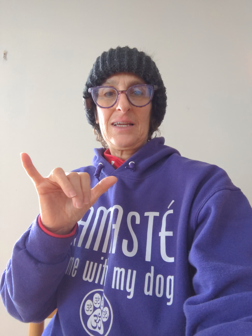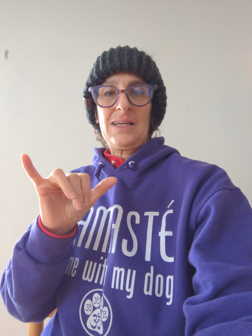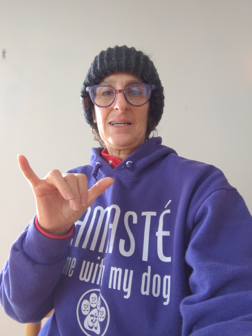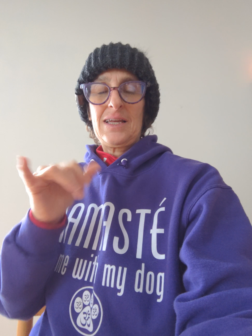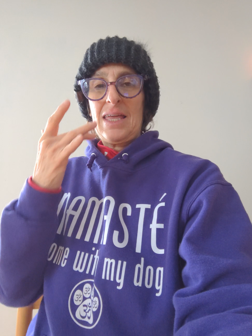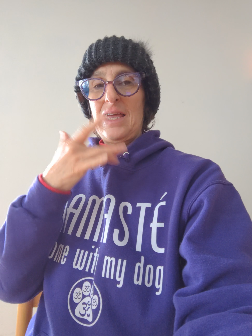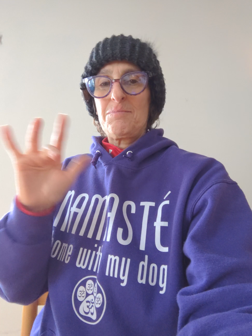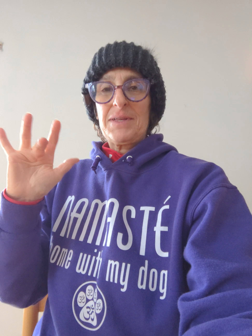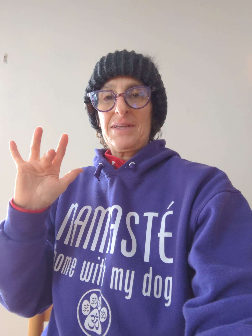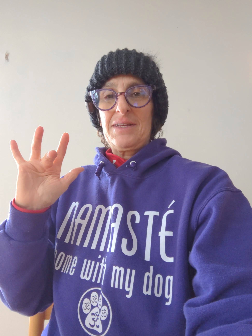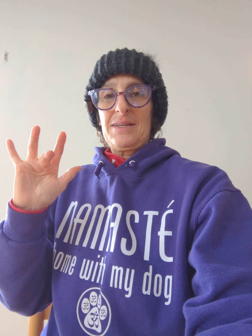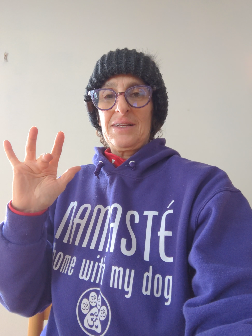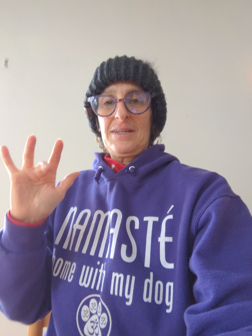empty